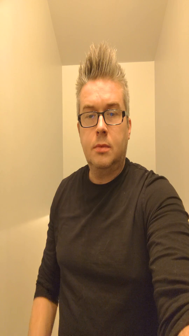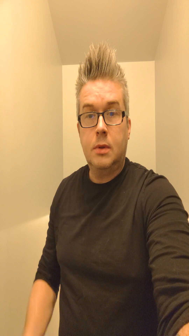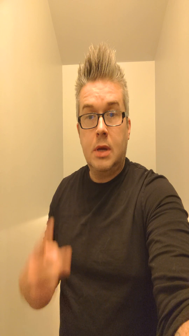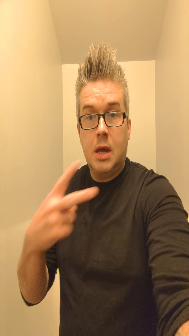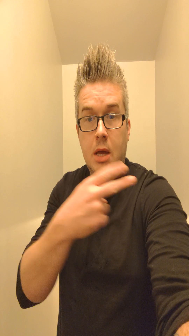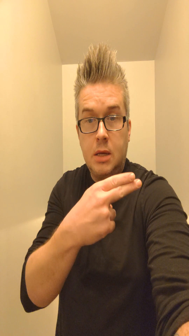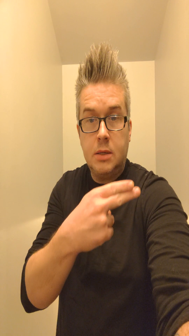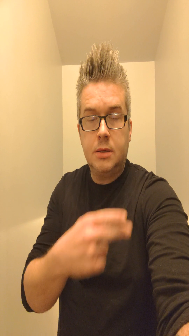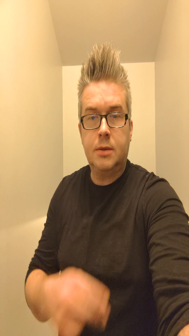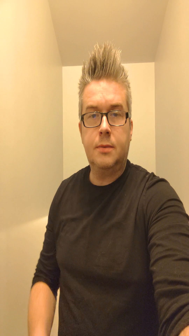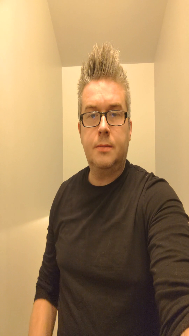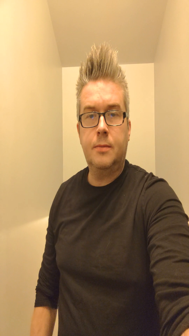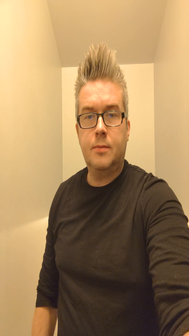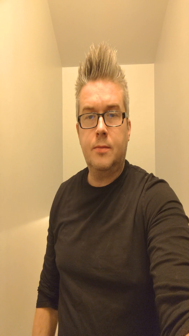cut